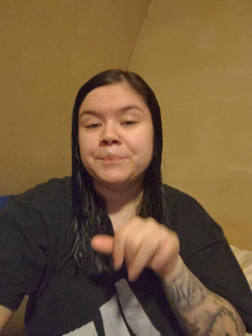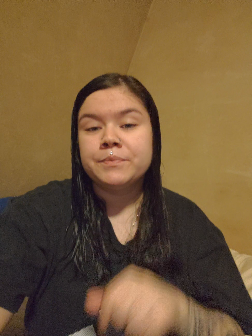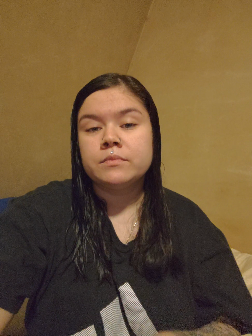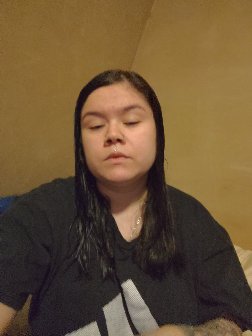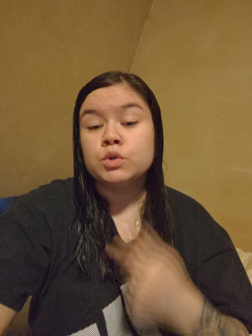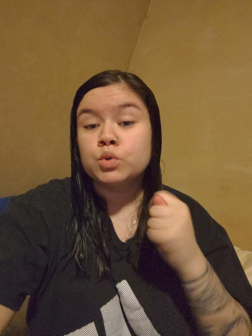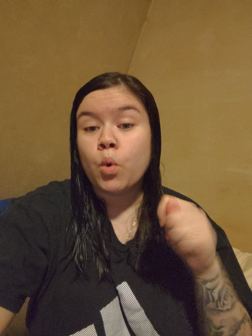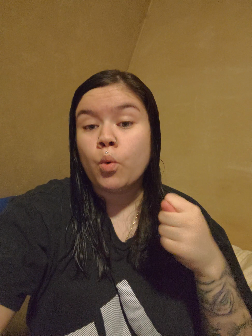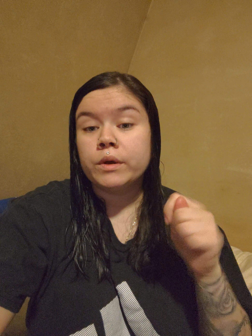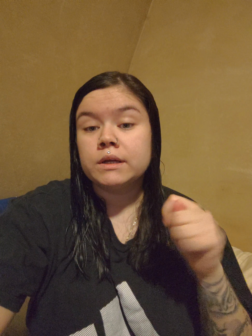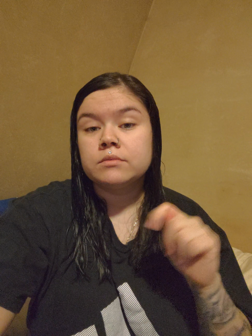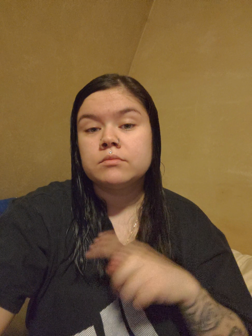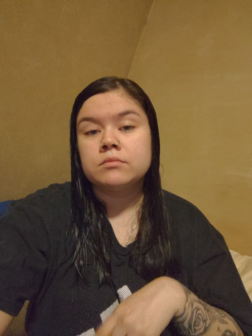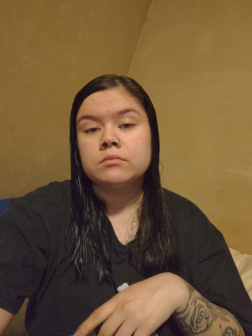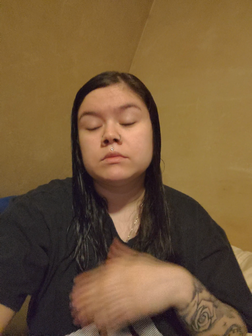toy